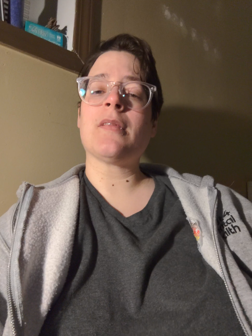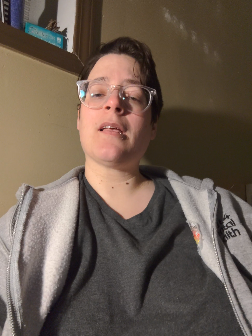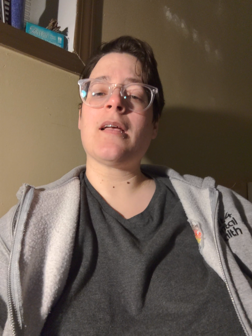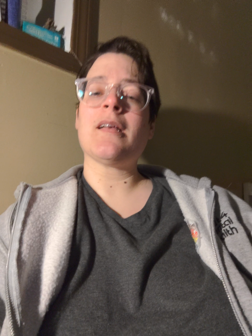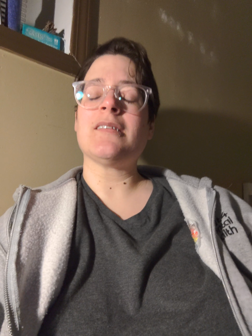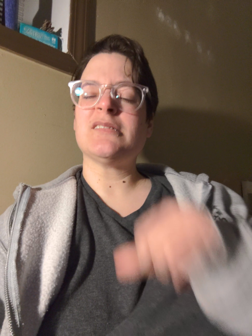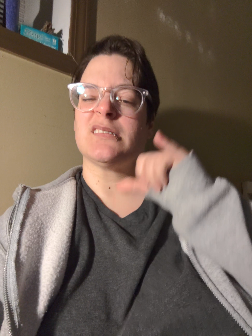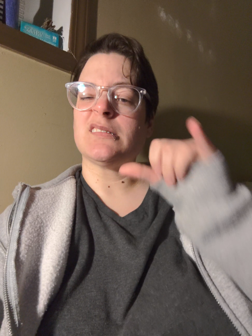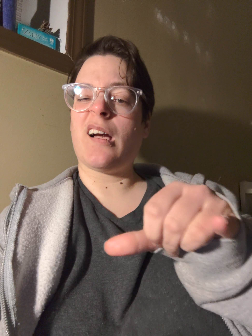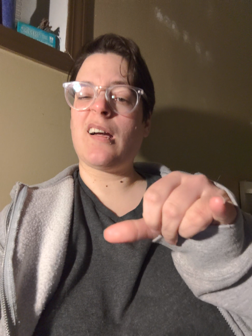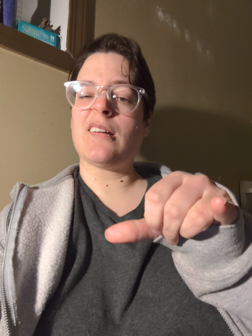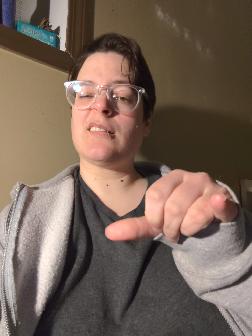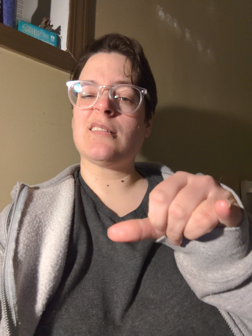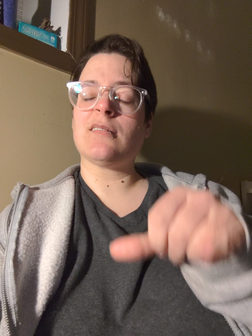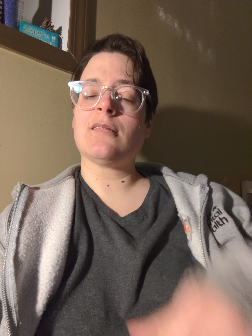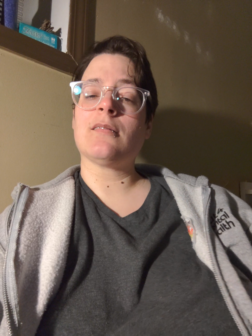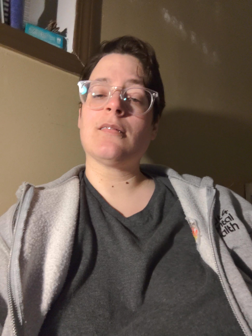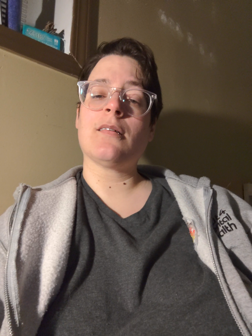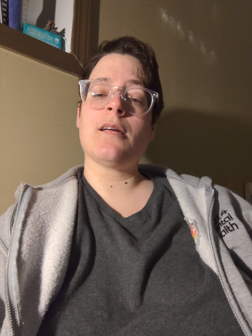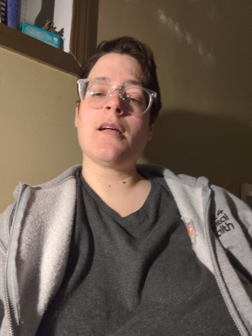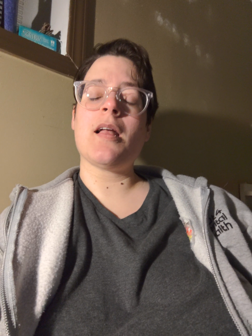stay